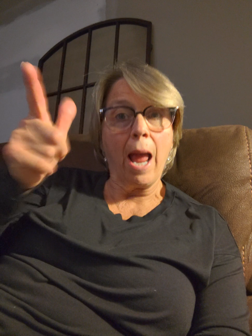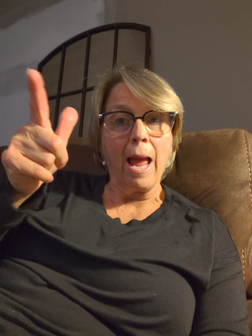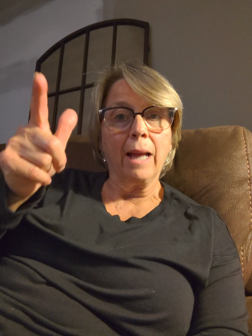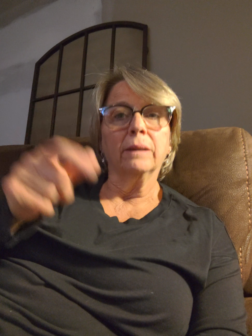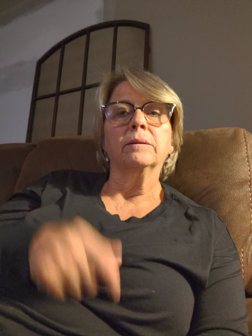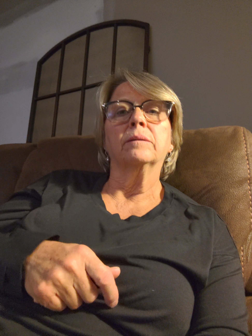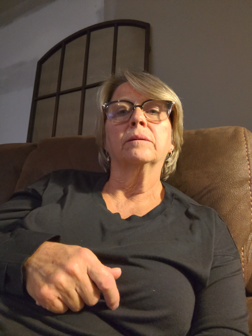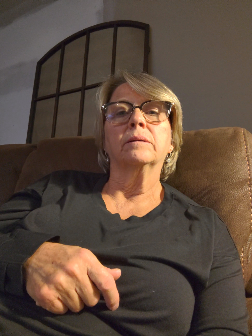wake